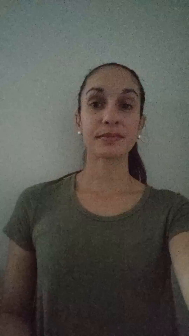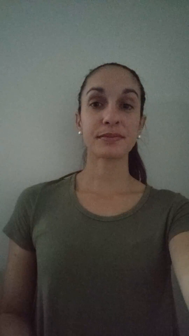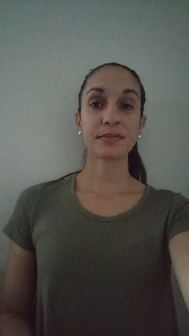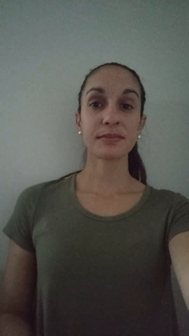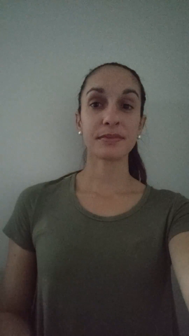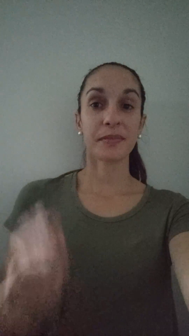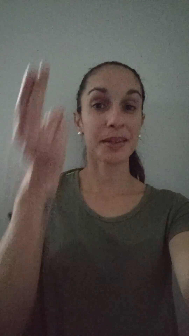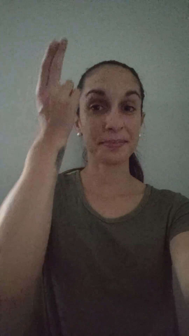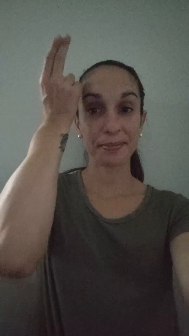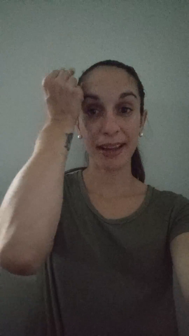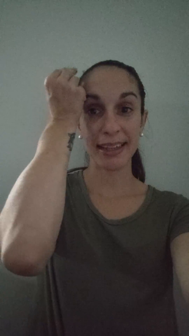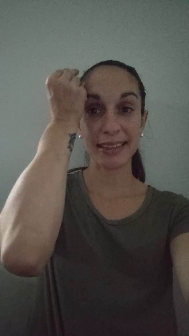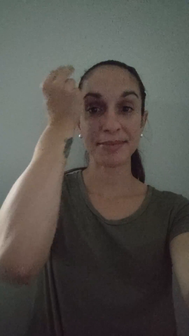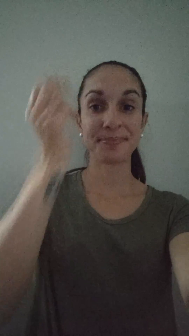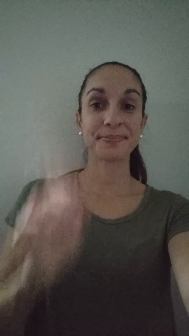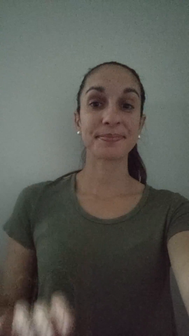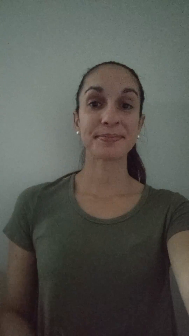bunny